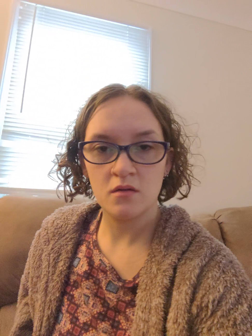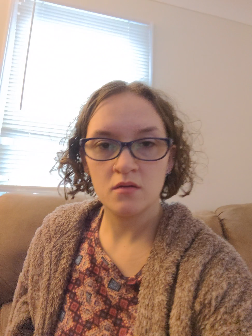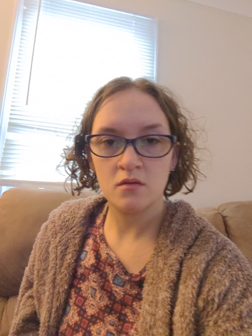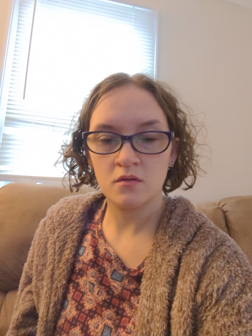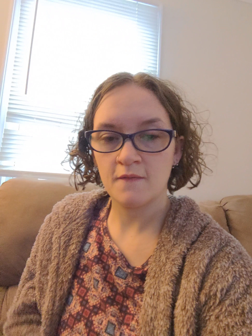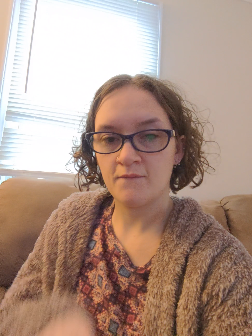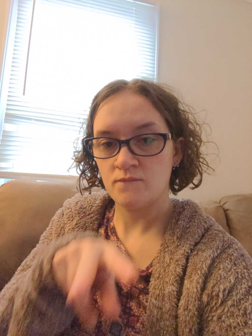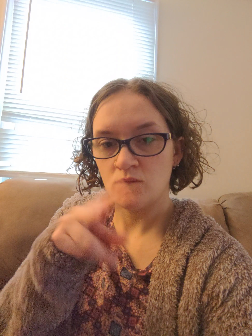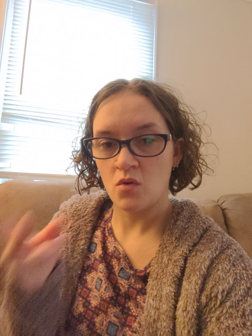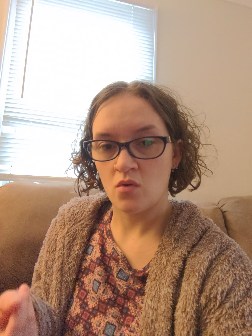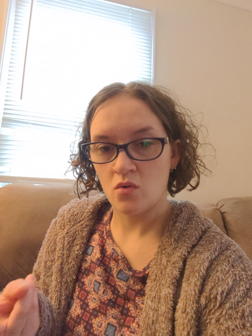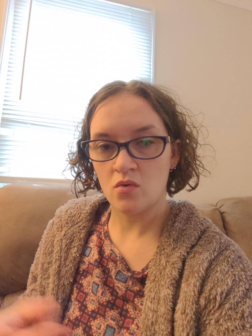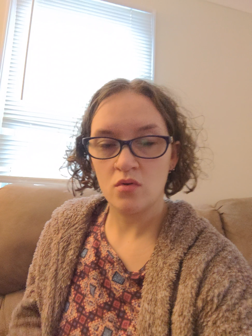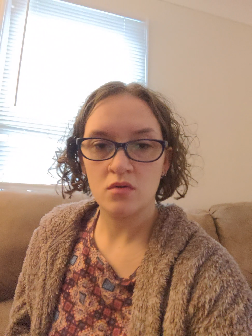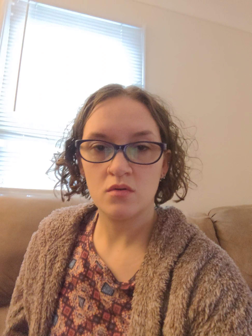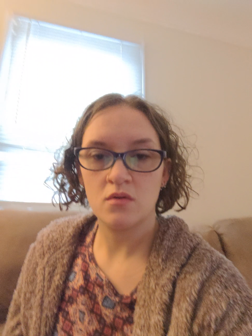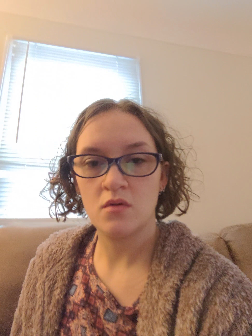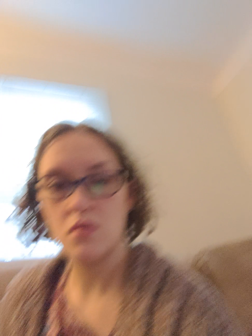fall